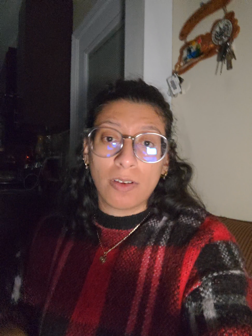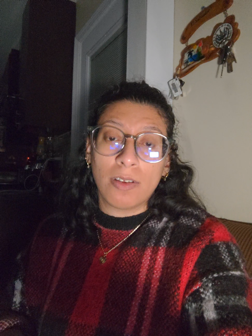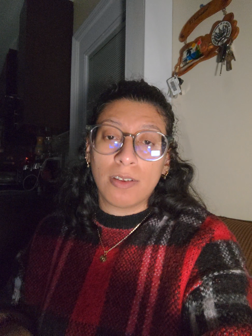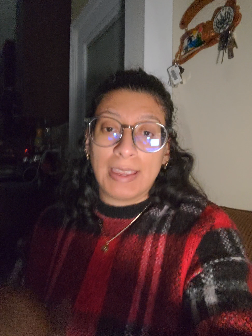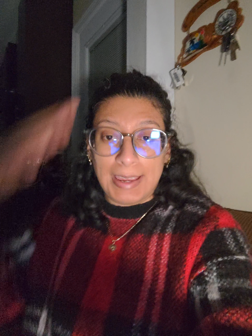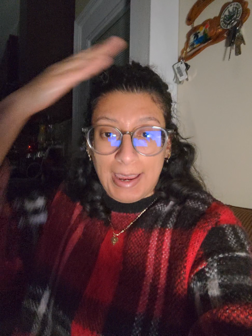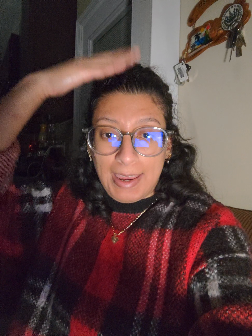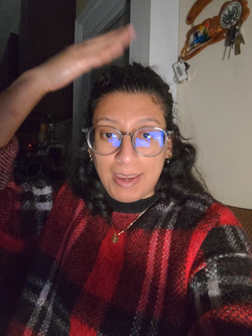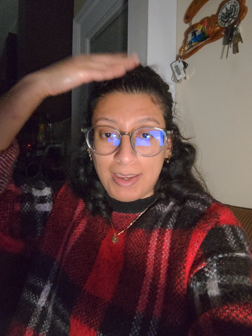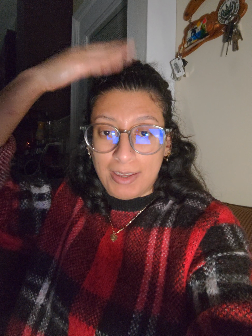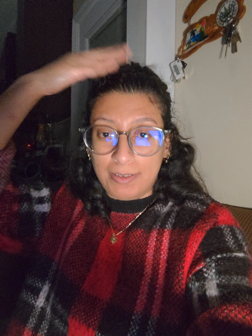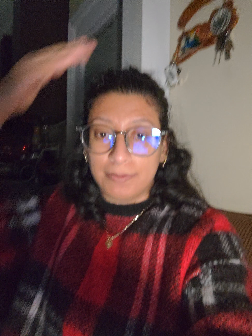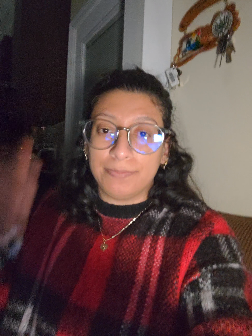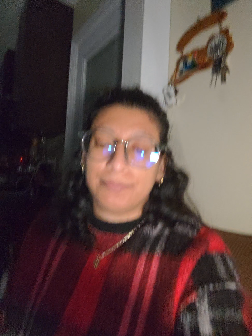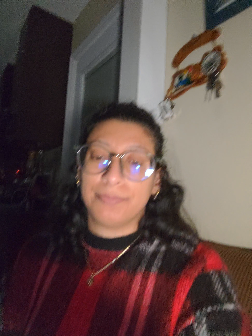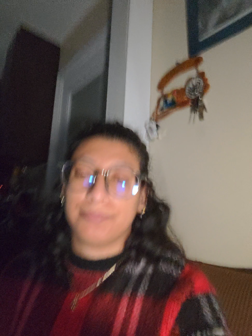hat